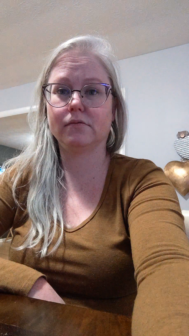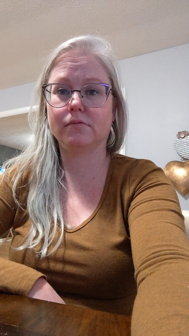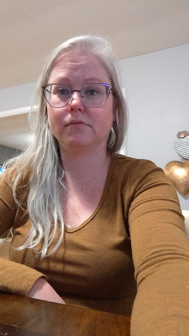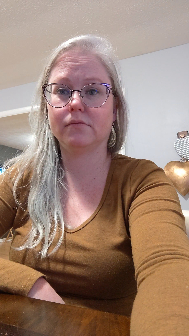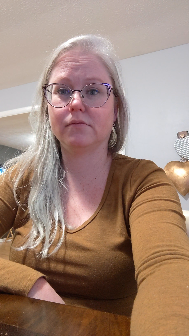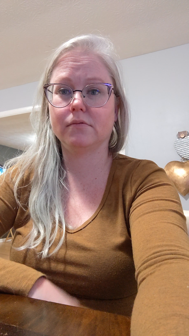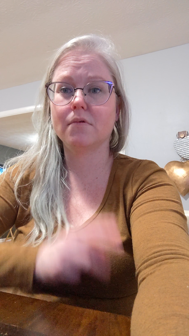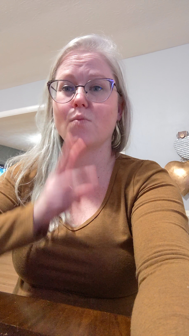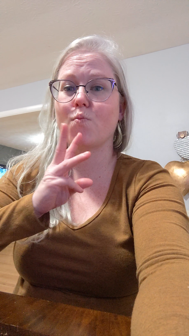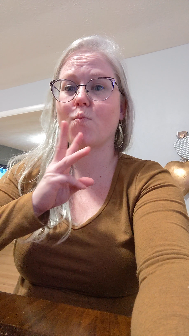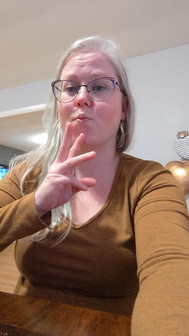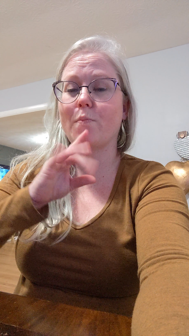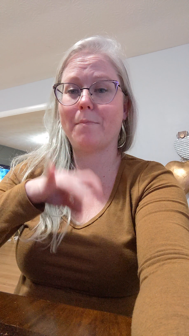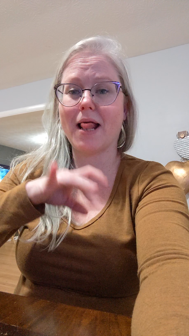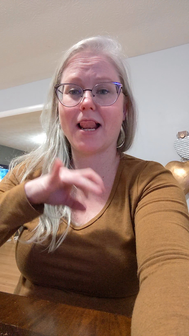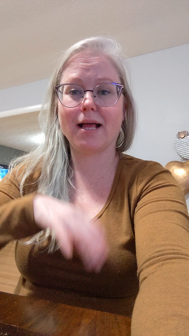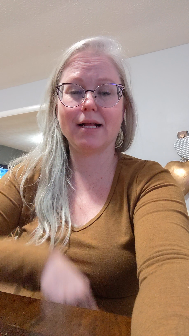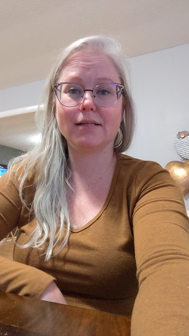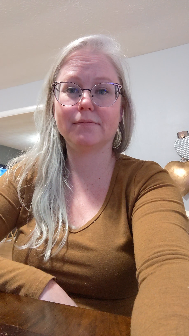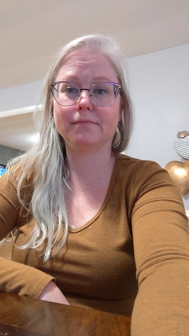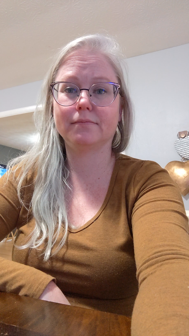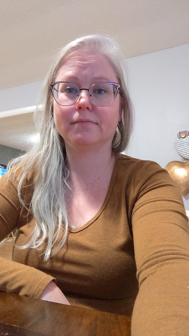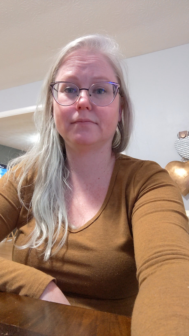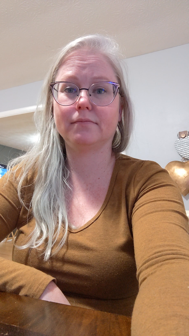melon